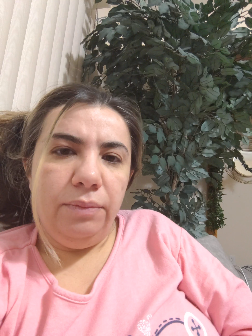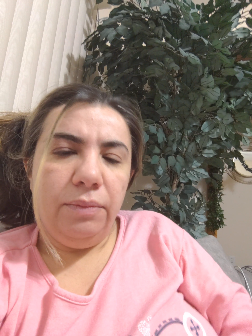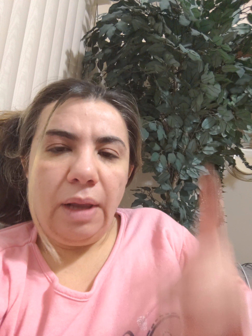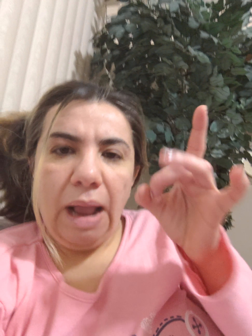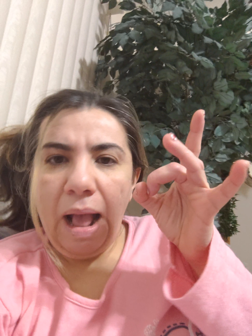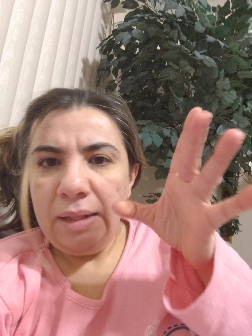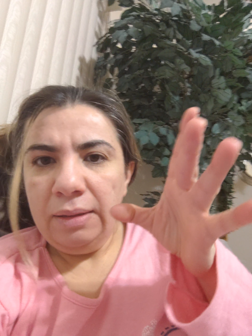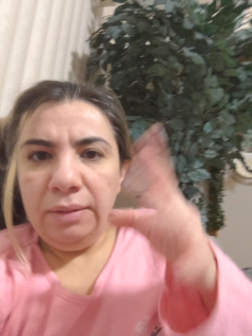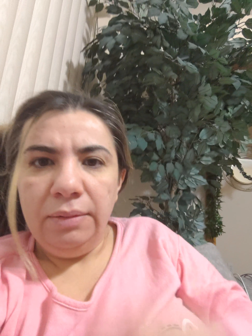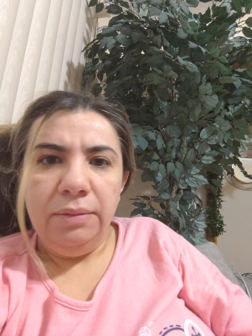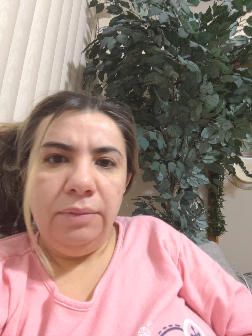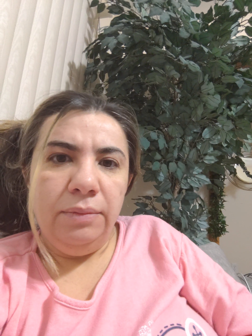hate